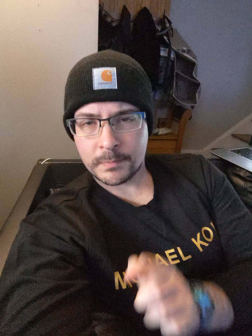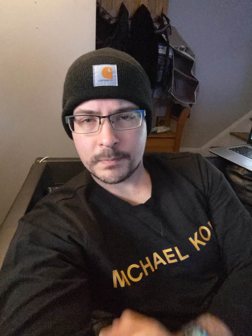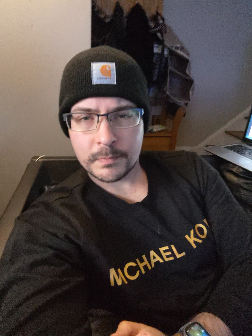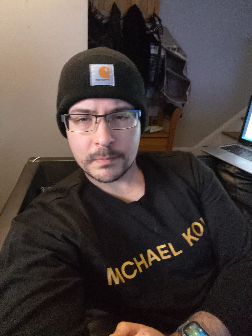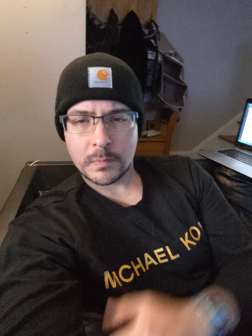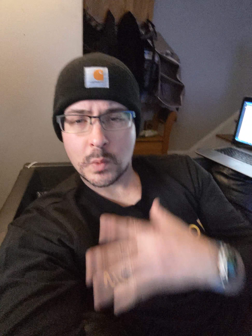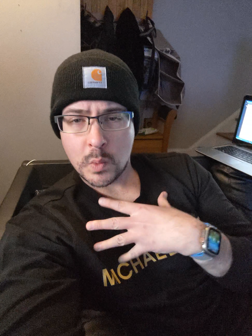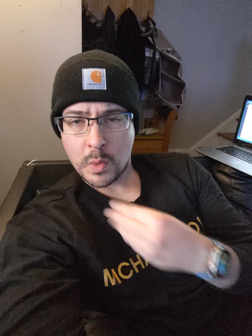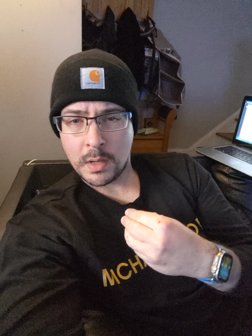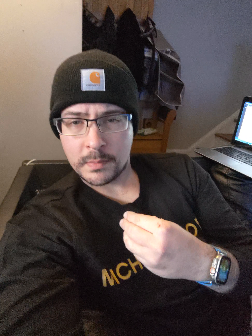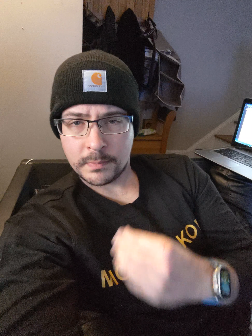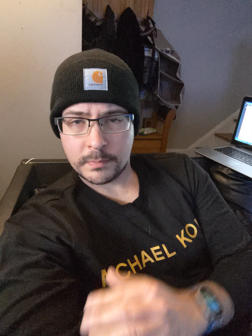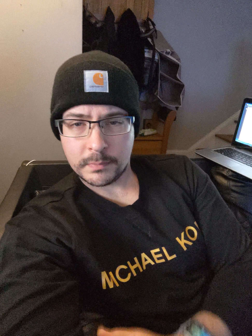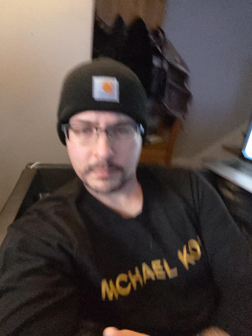white